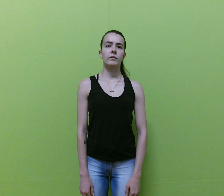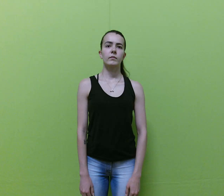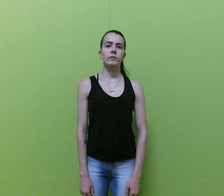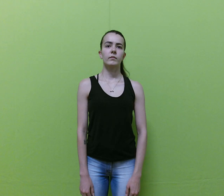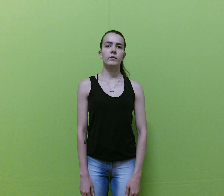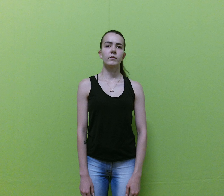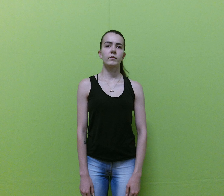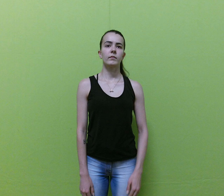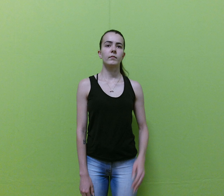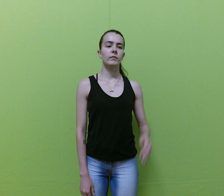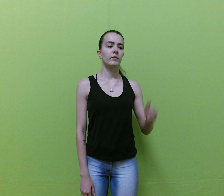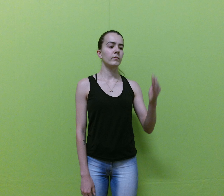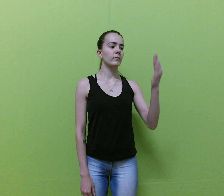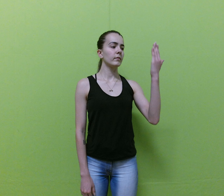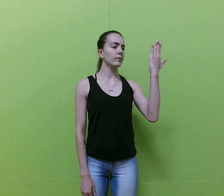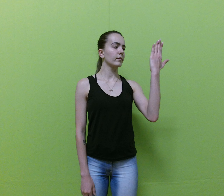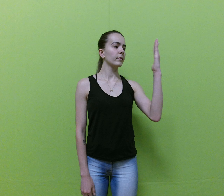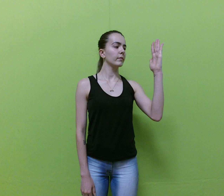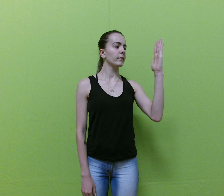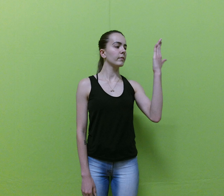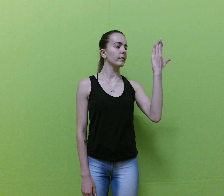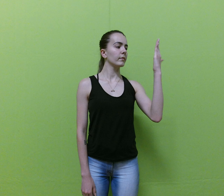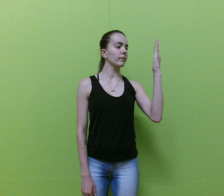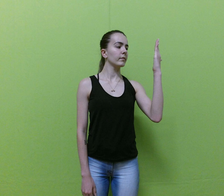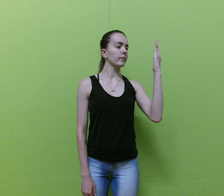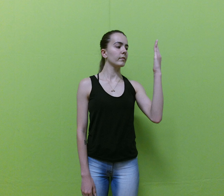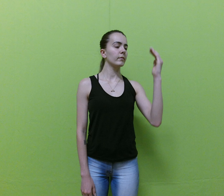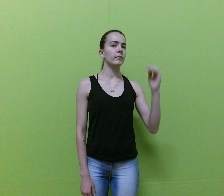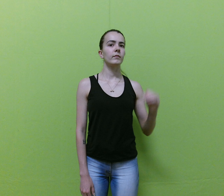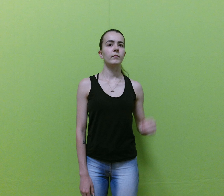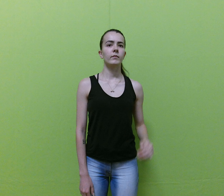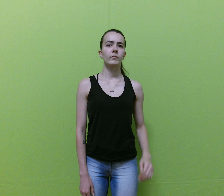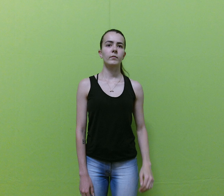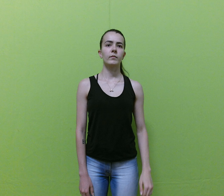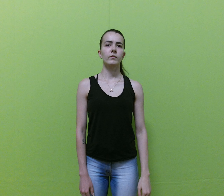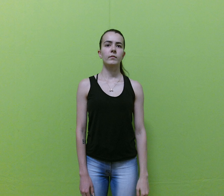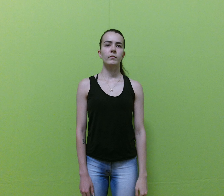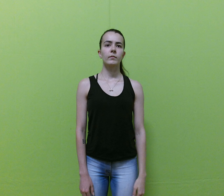espelho